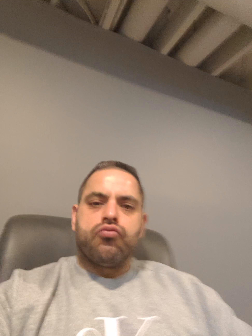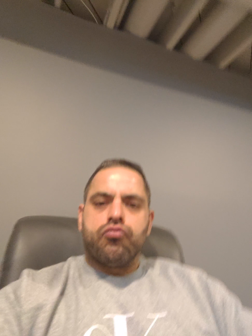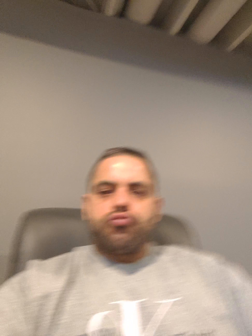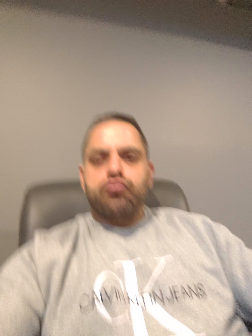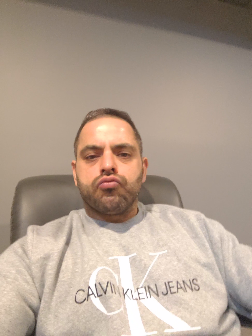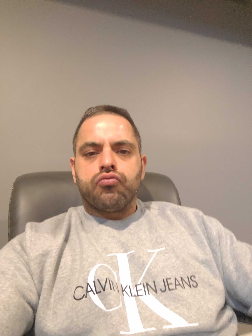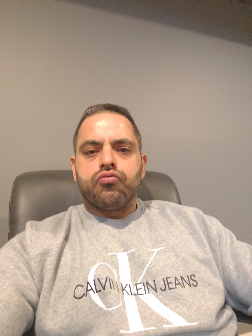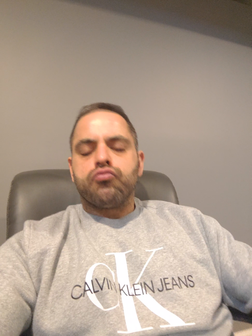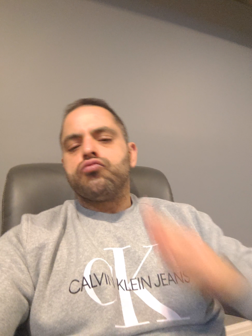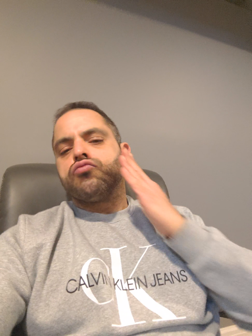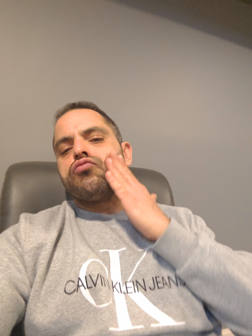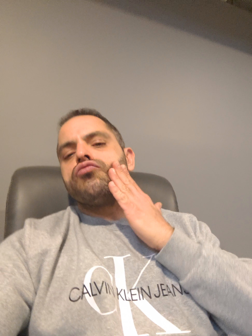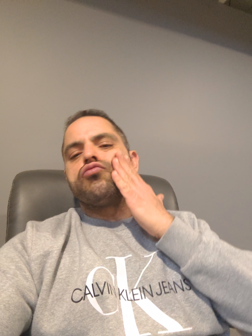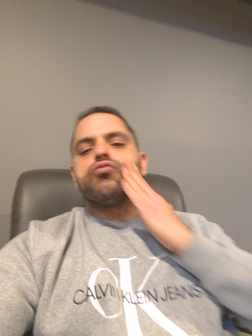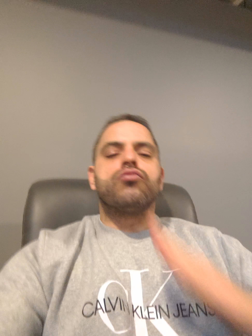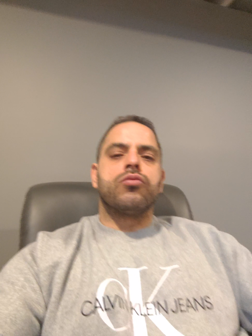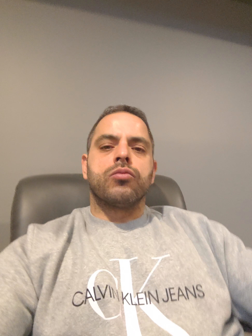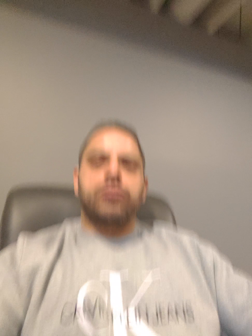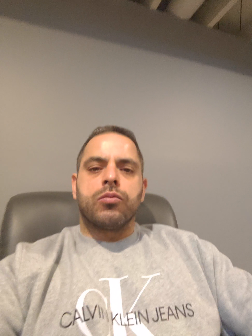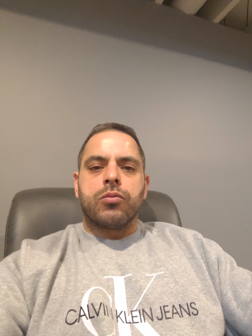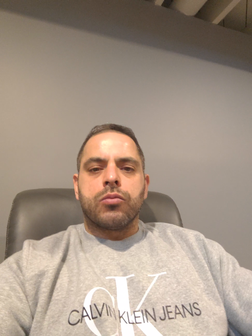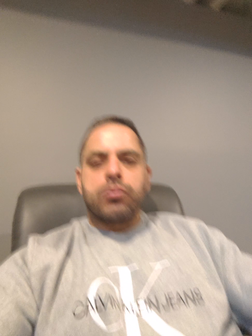cheek